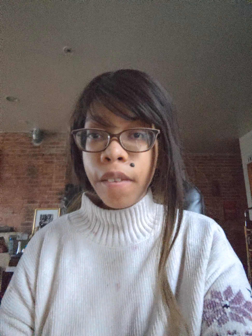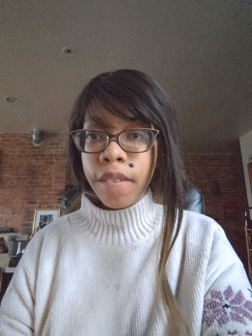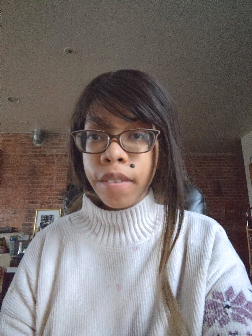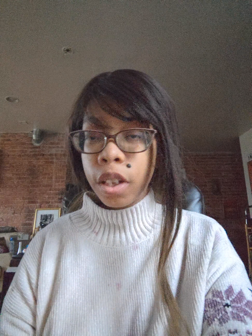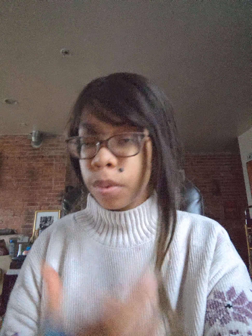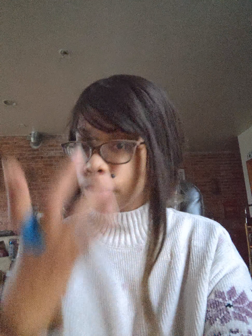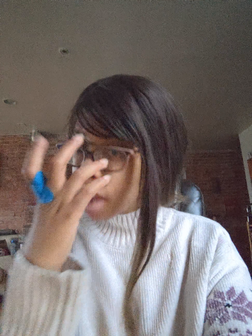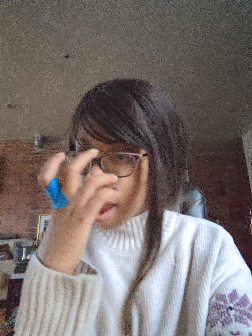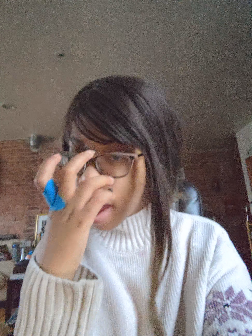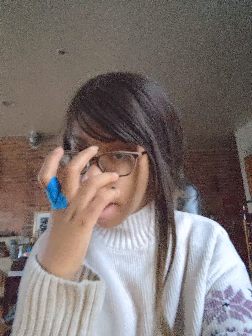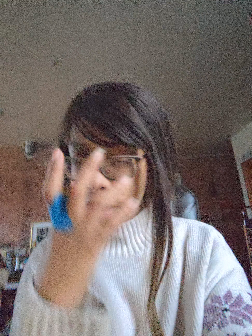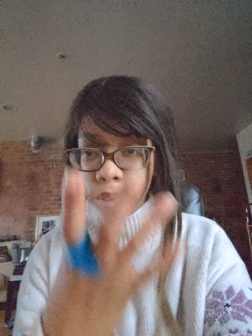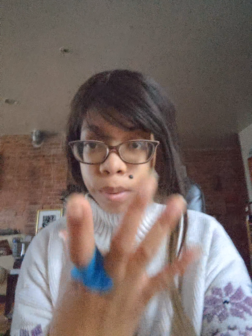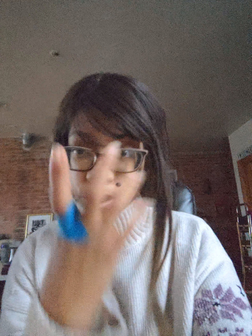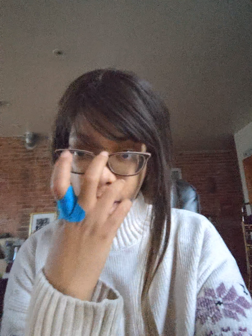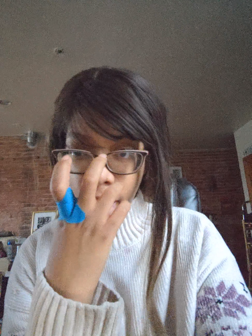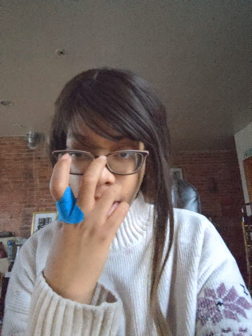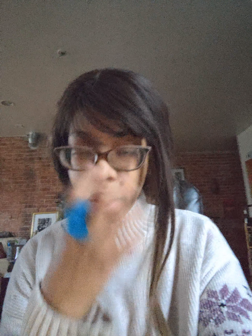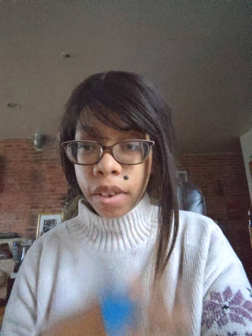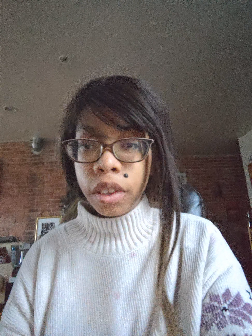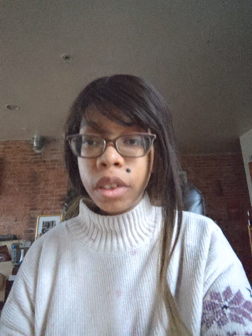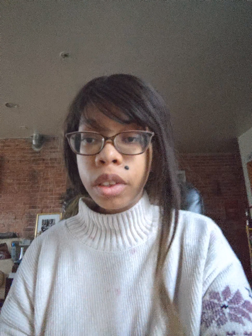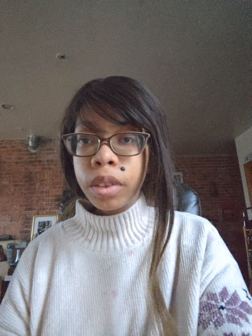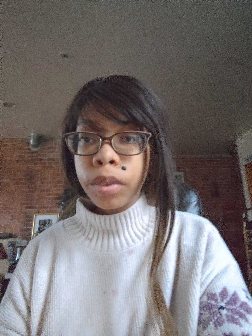mad